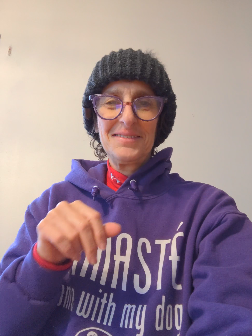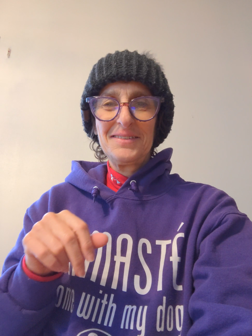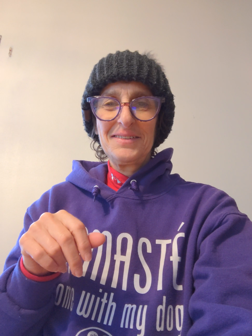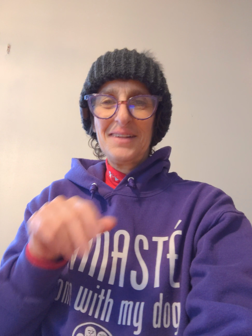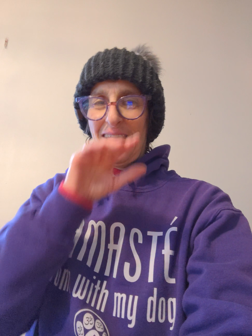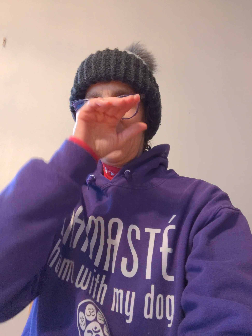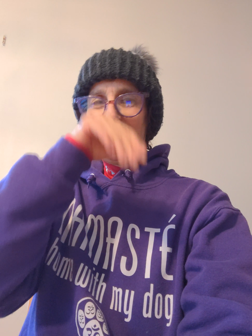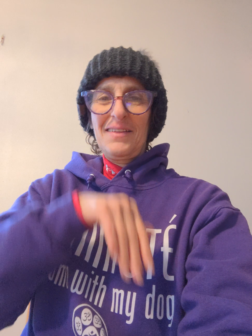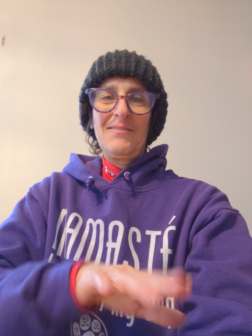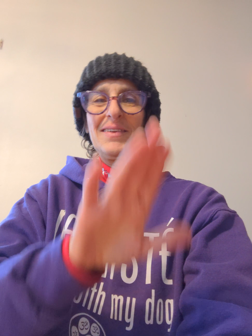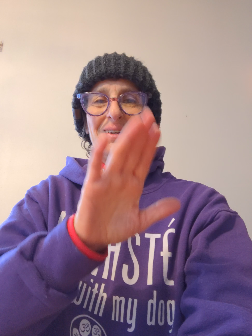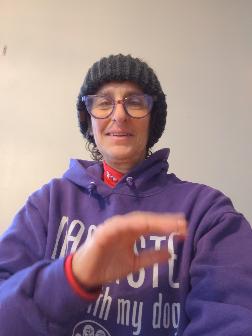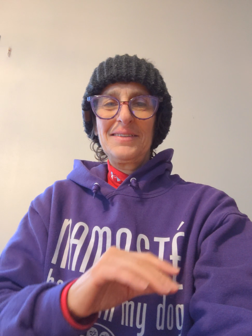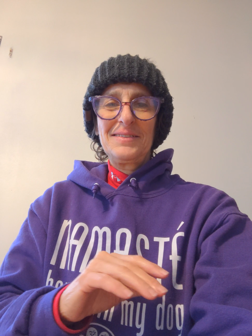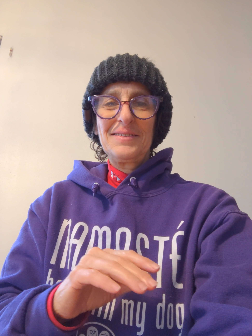elephant